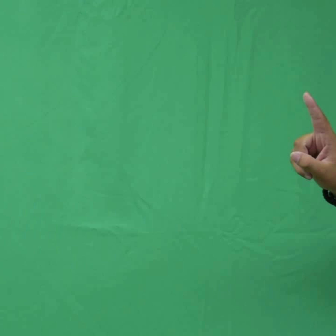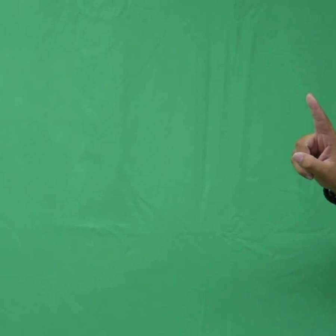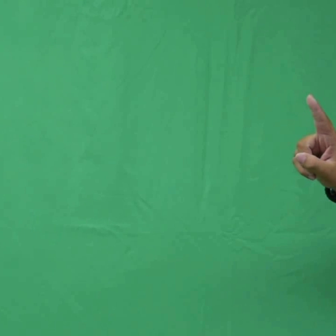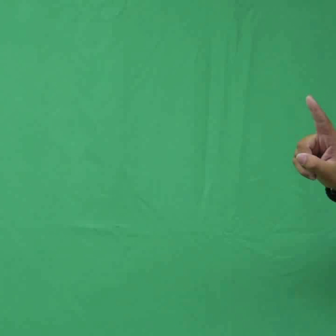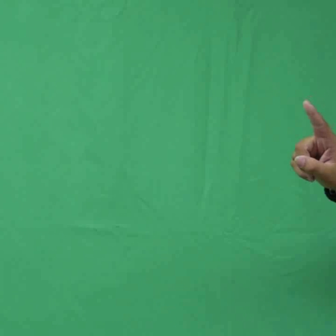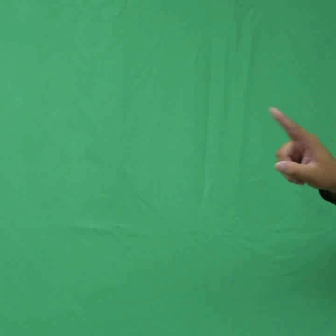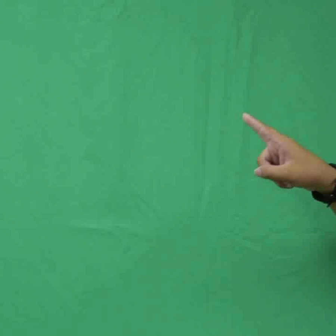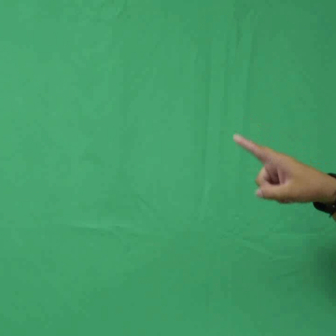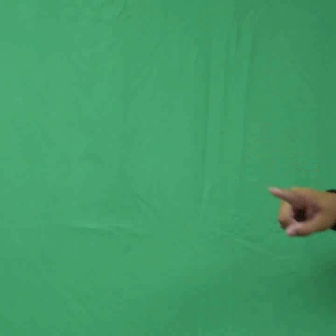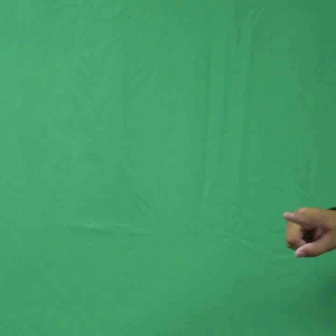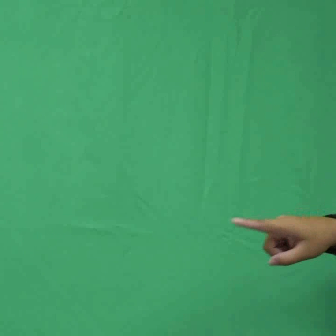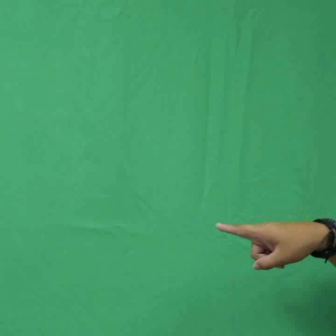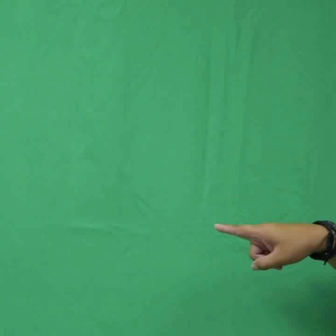Z